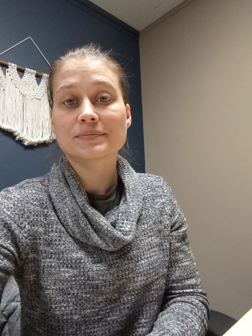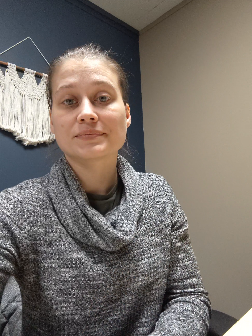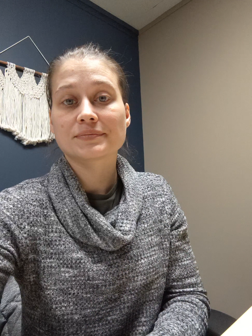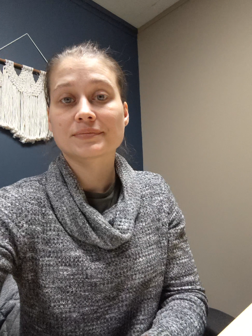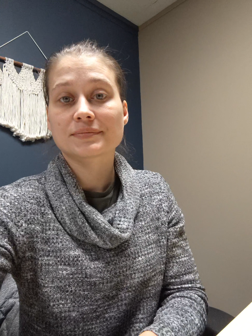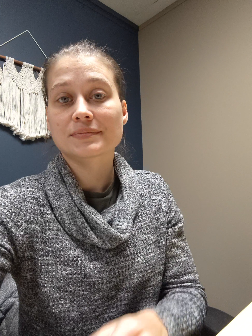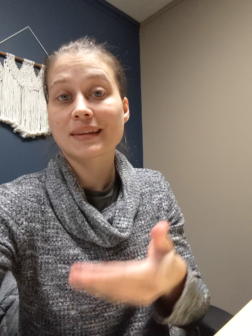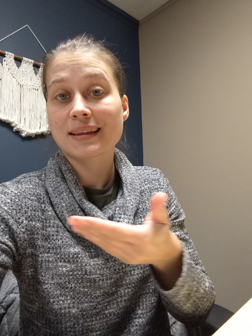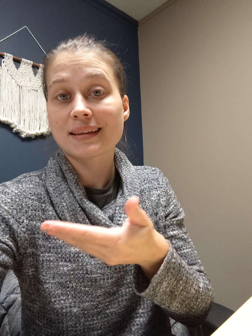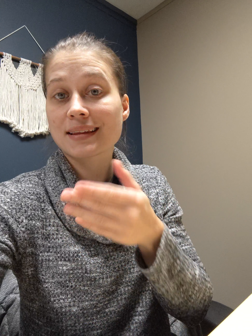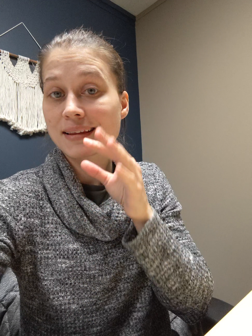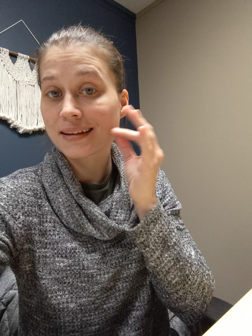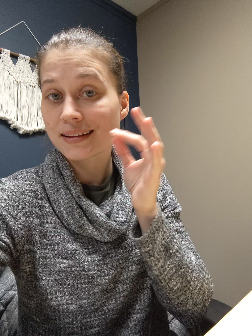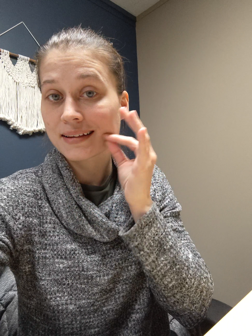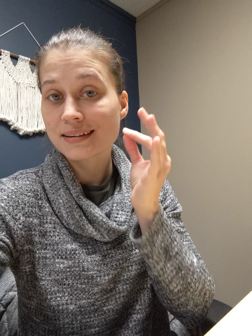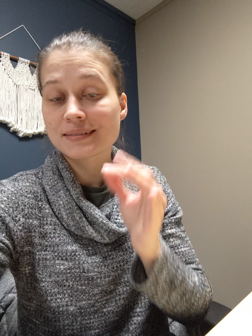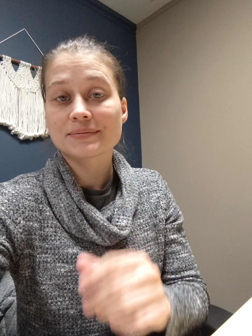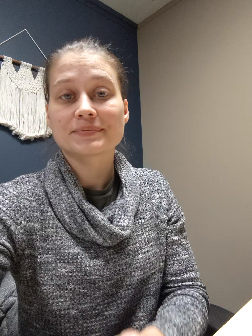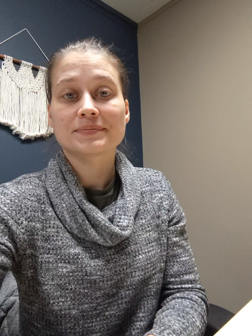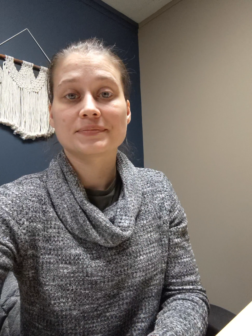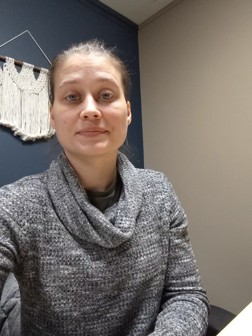kitty